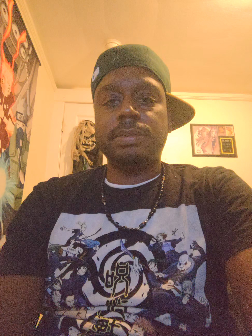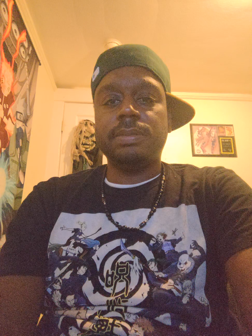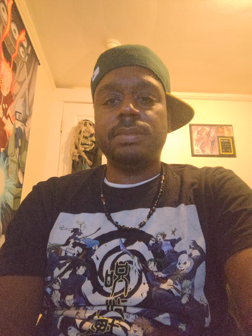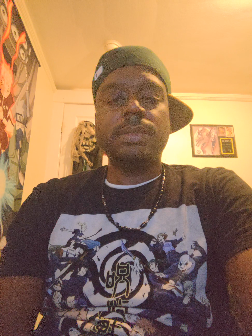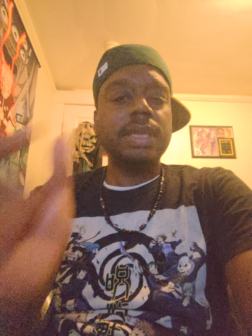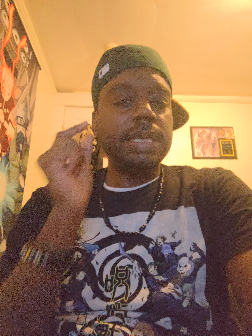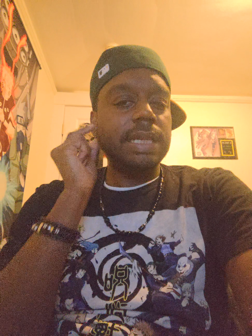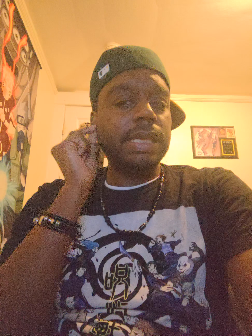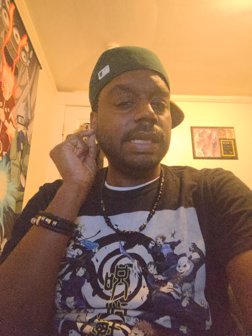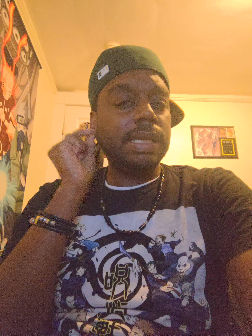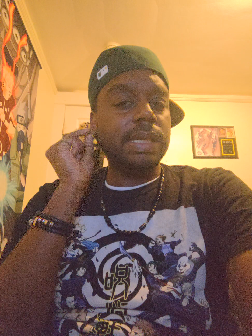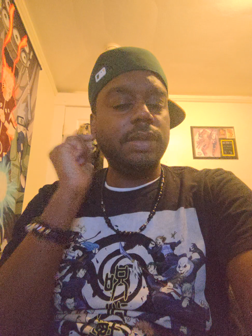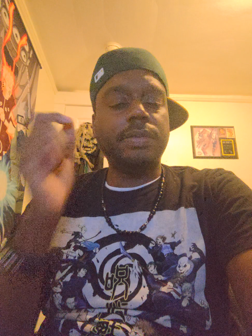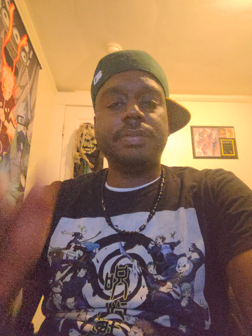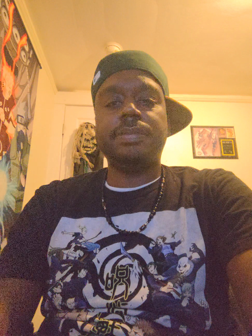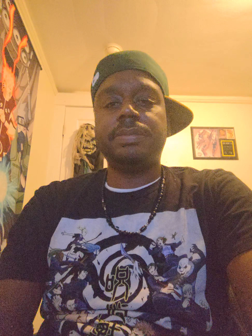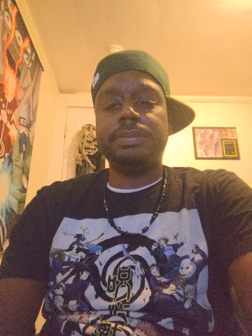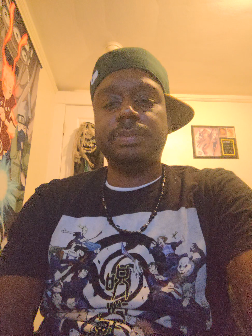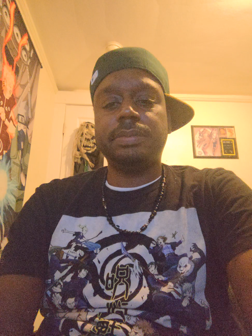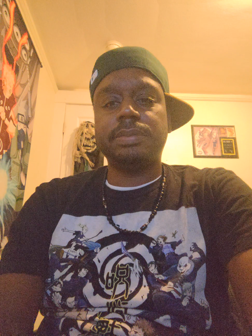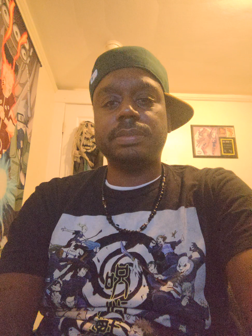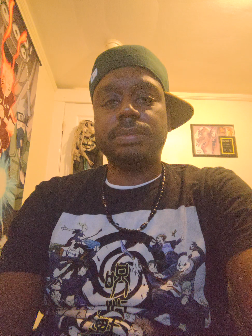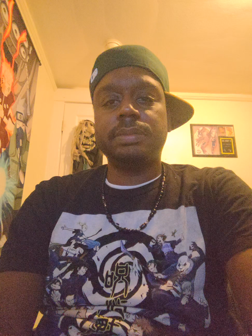ear